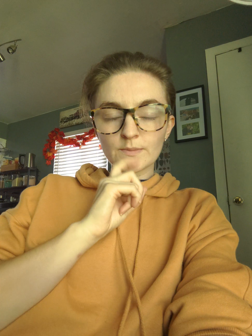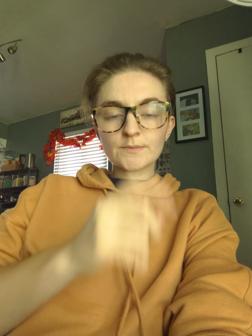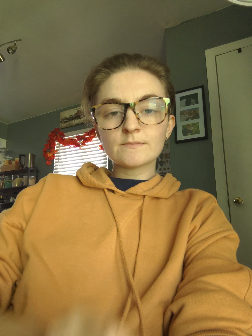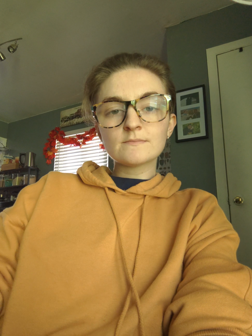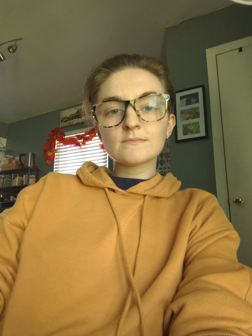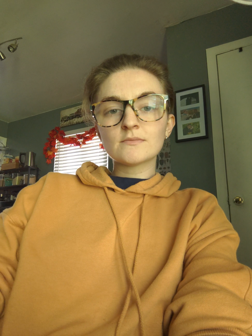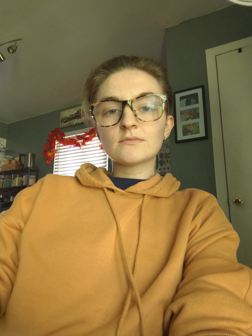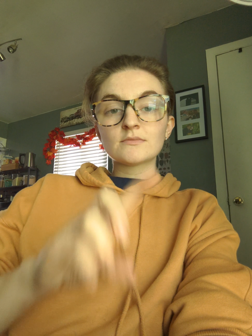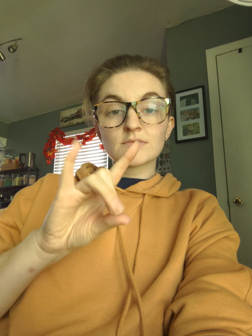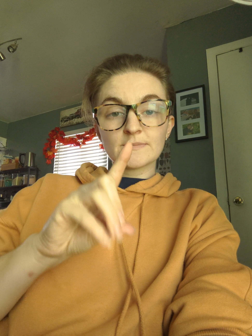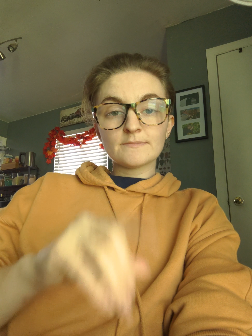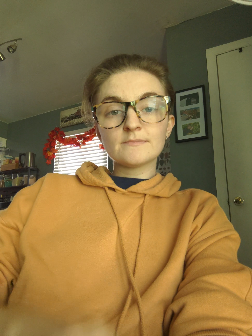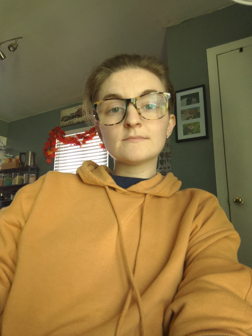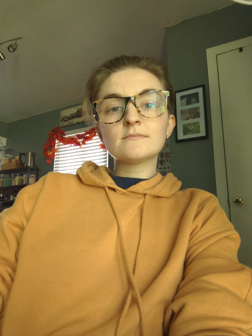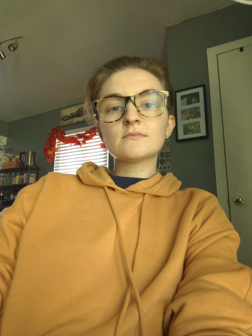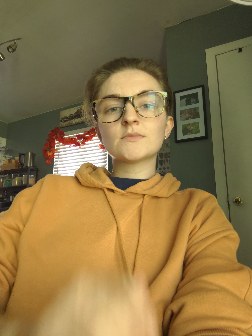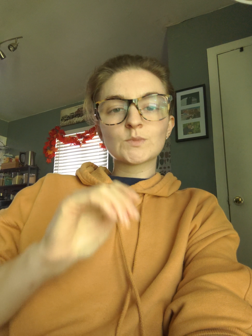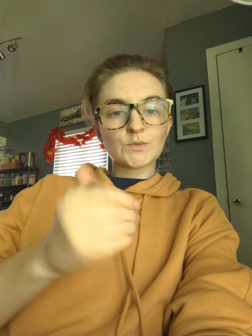did